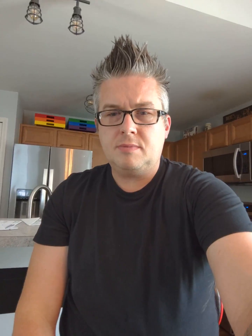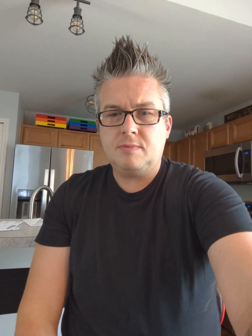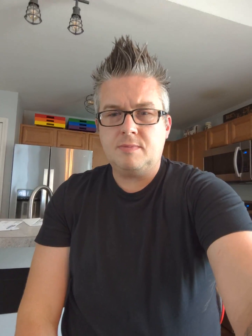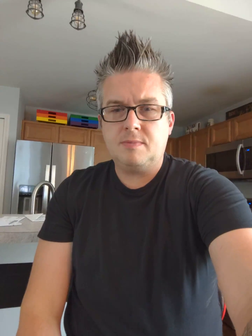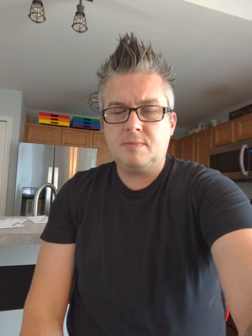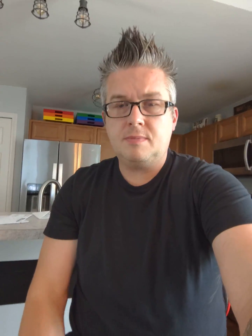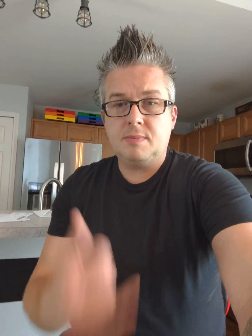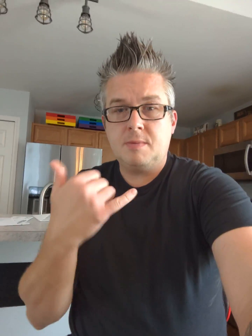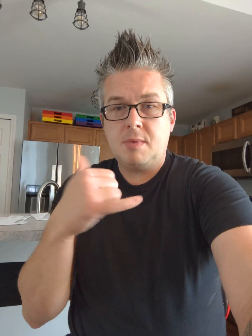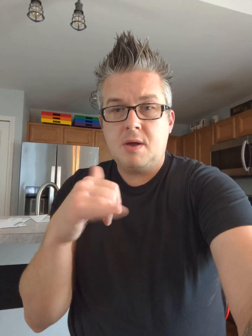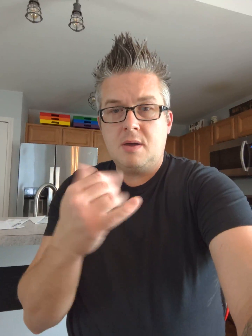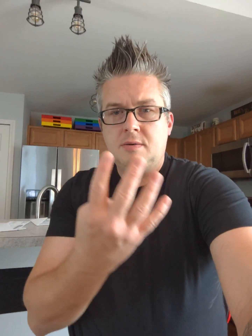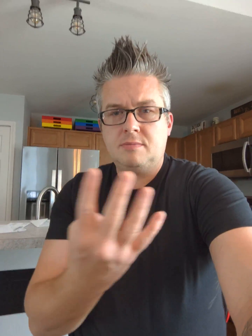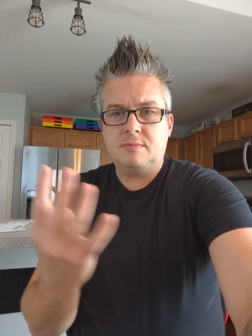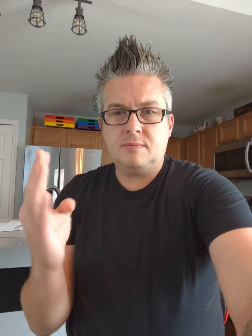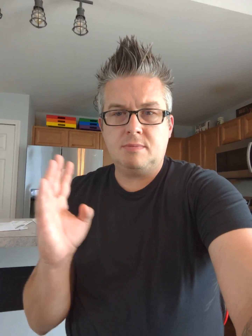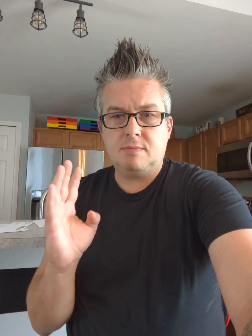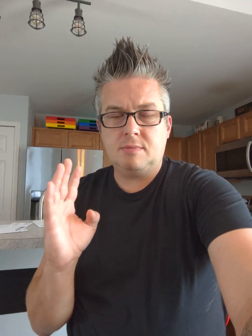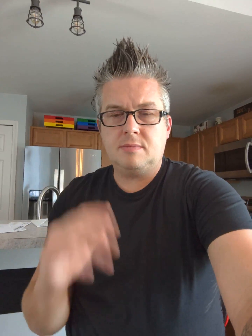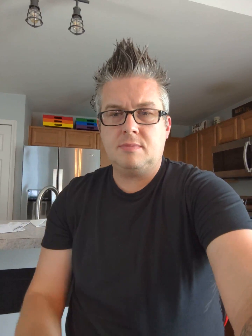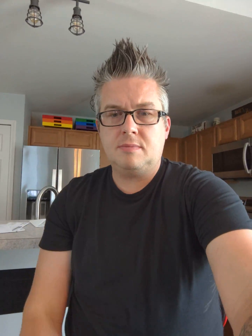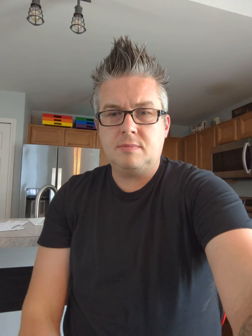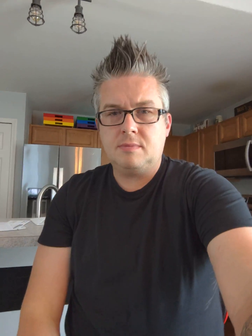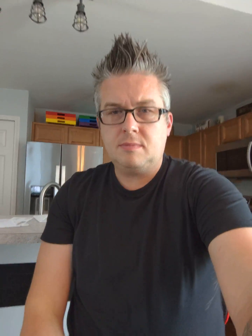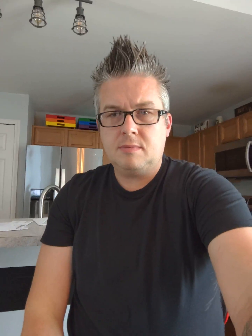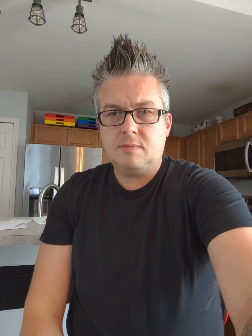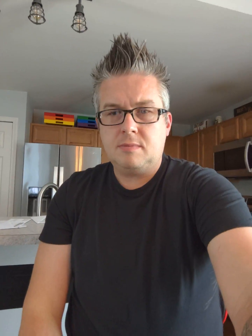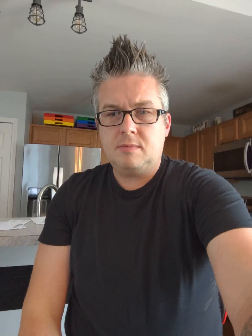playpen